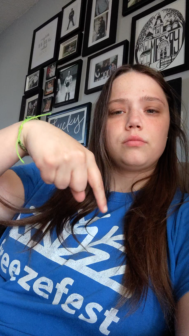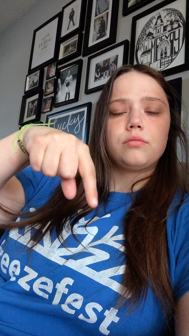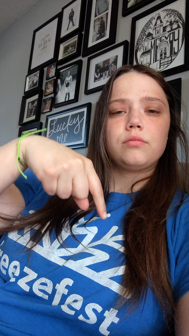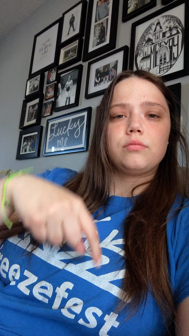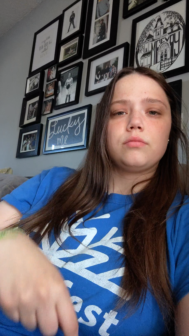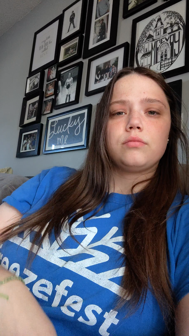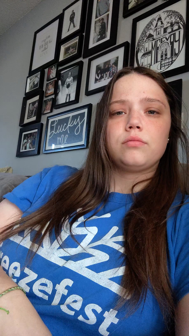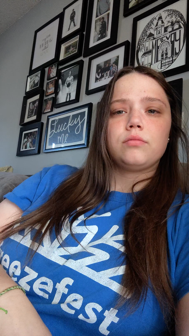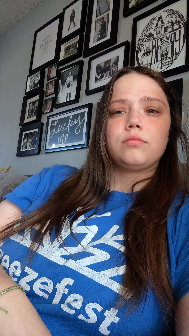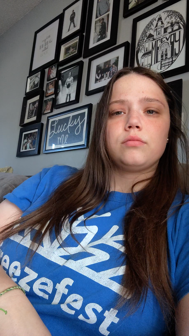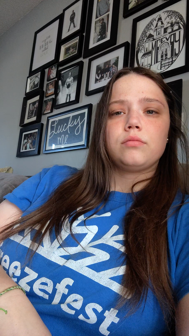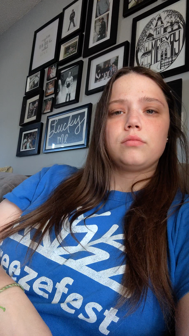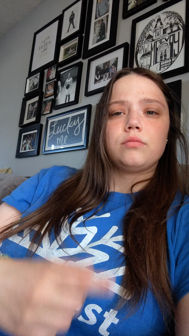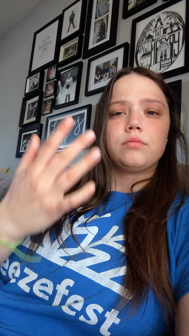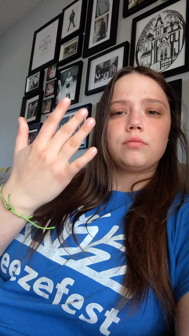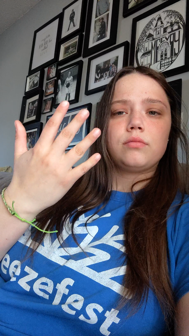hand